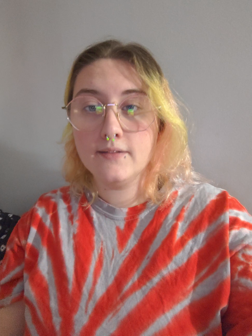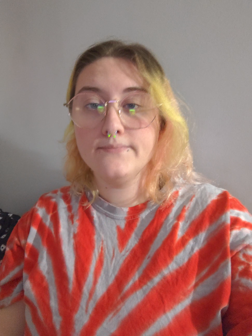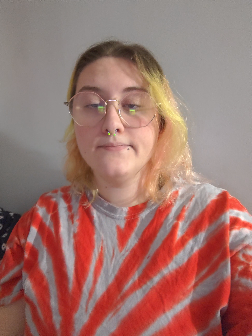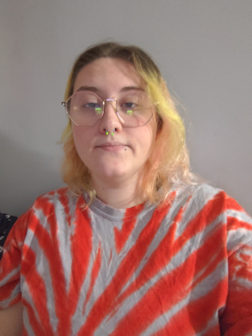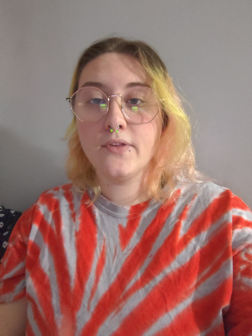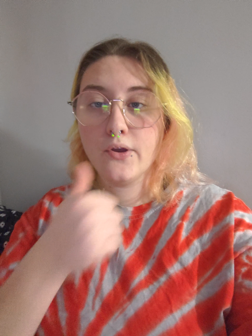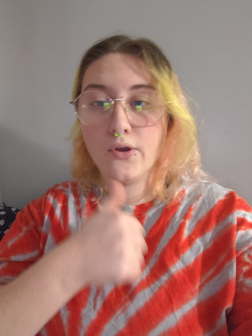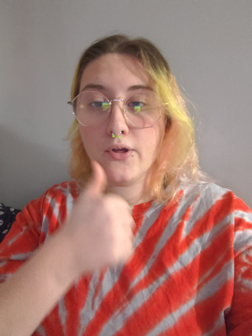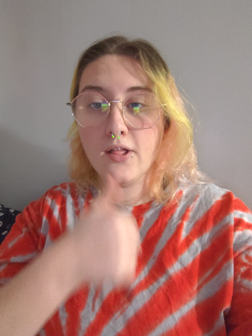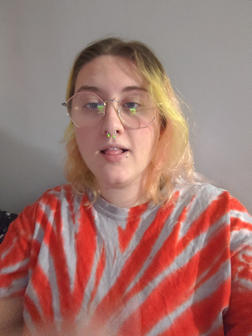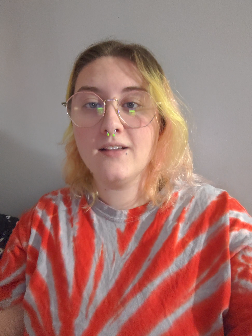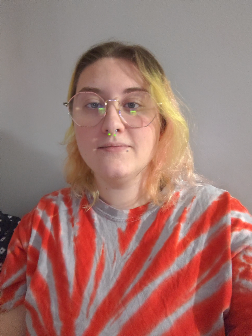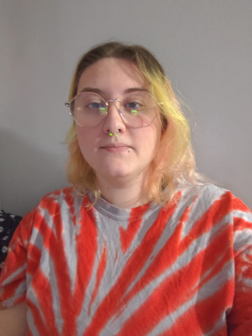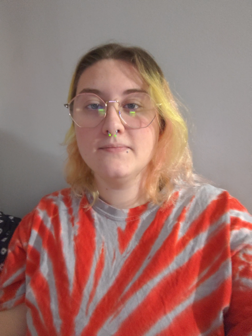girl